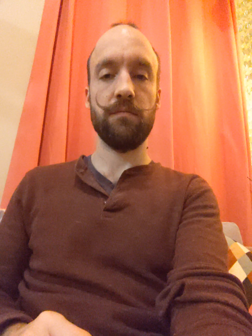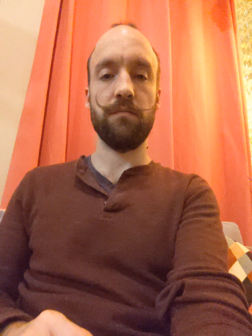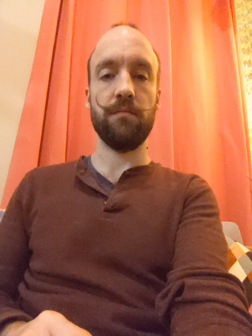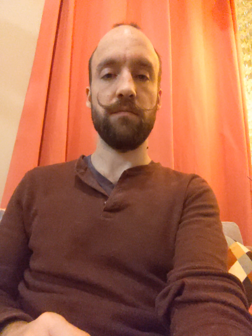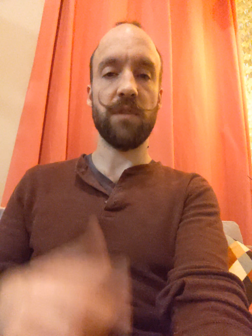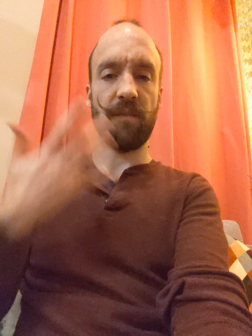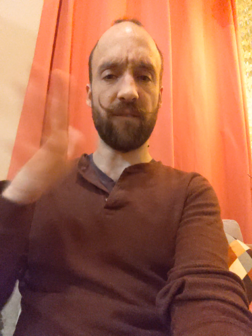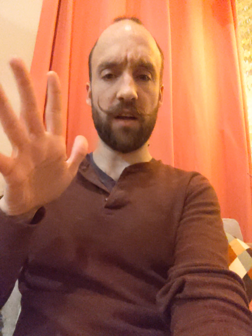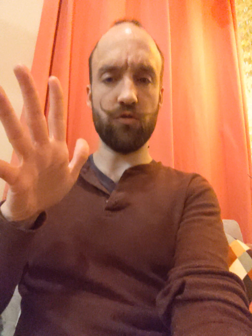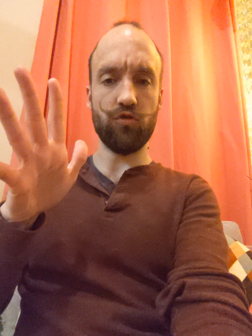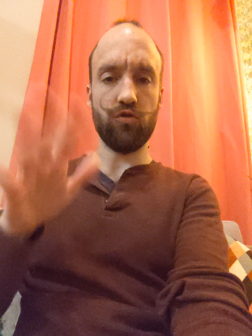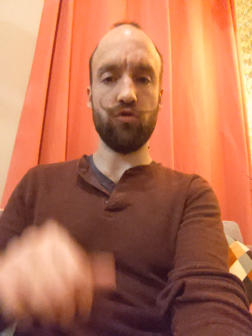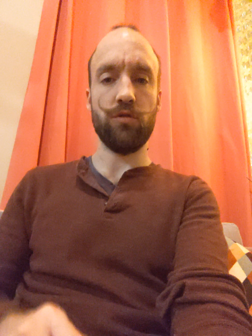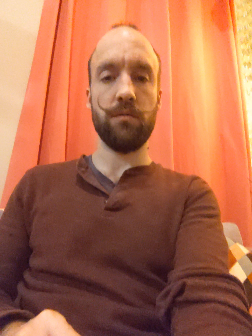finish